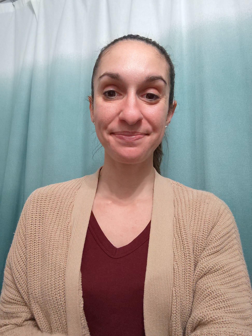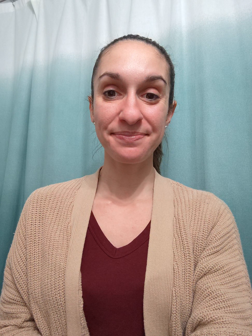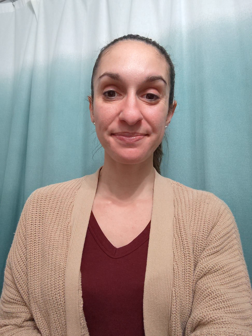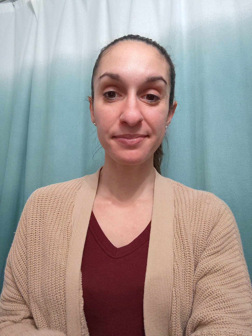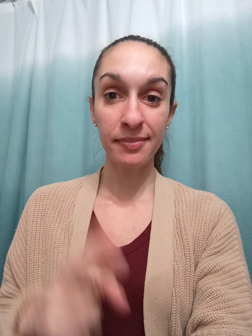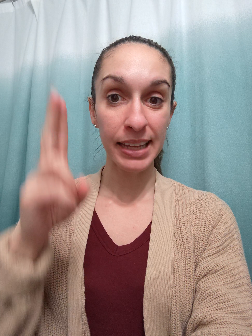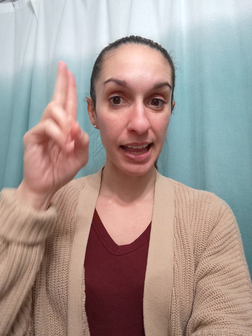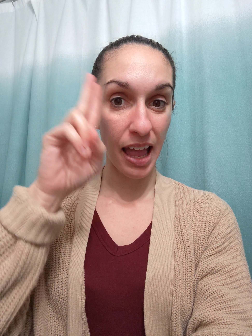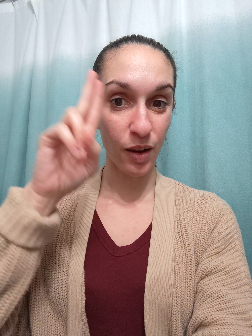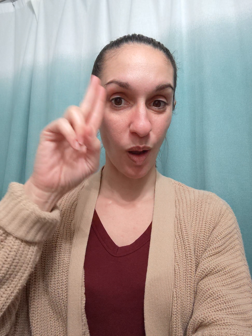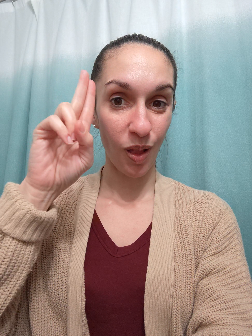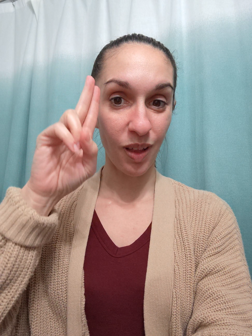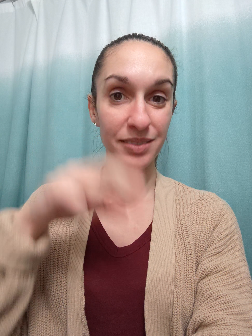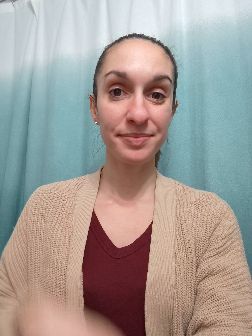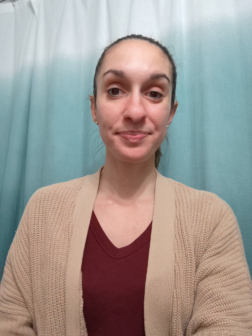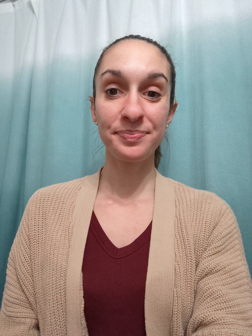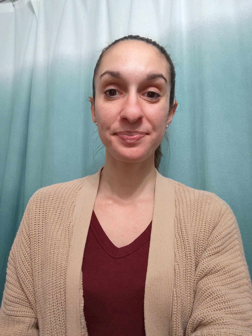uncle